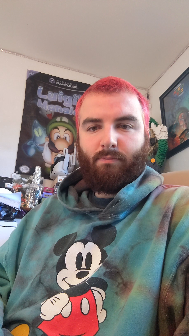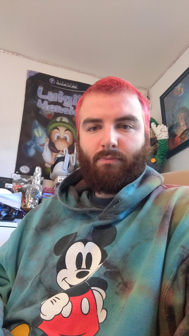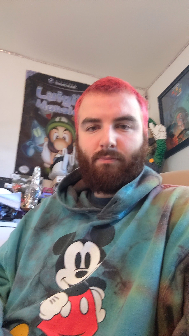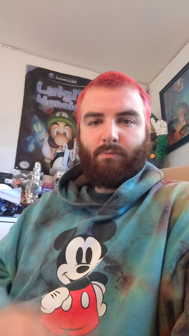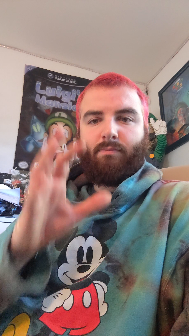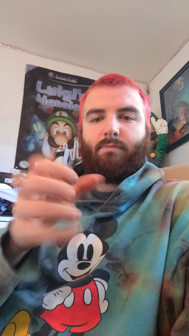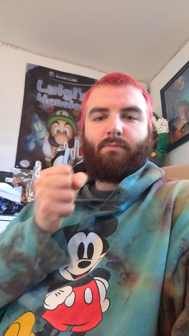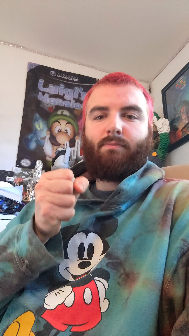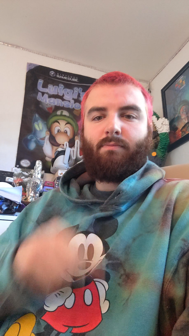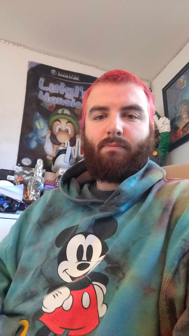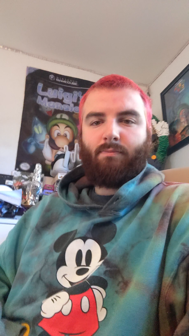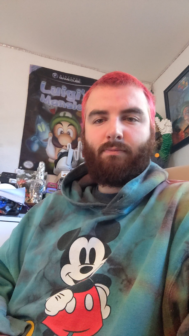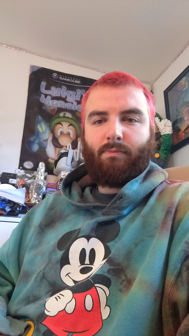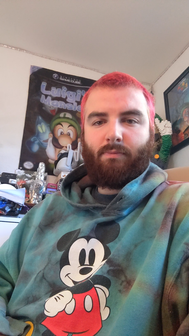get